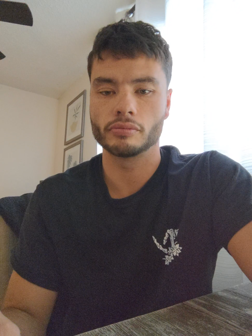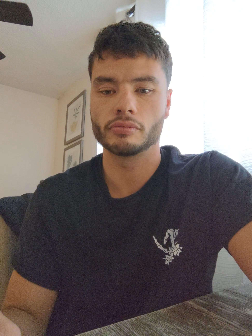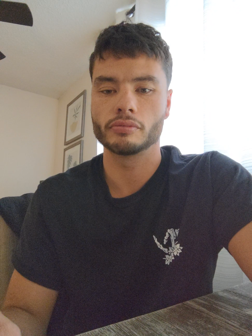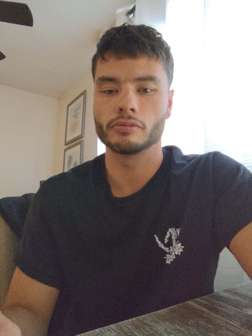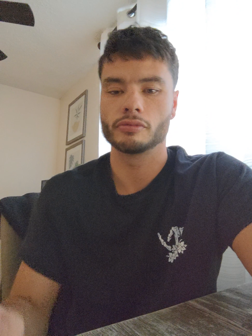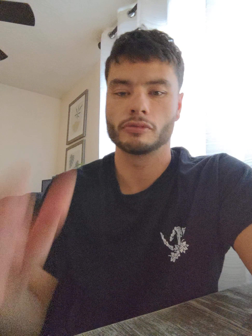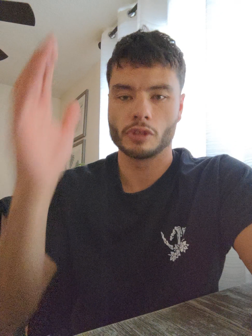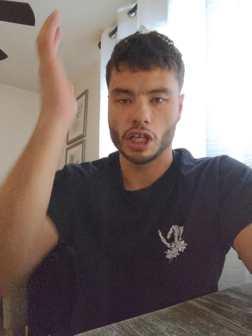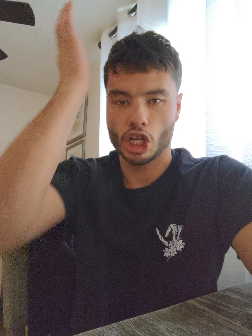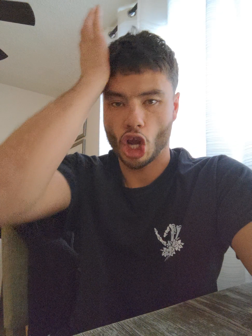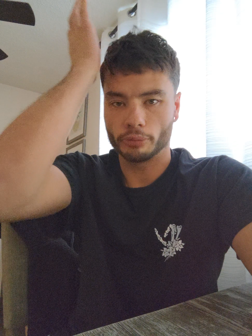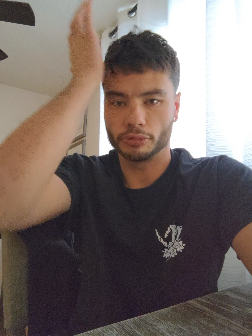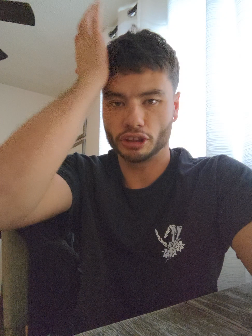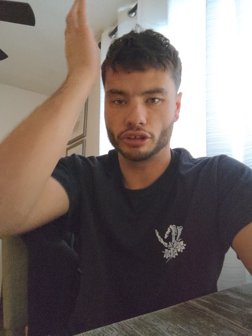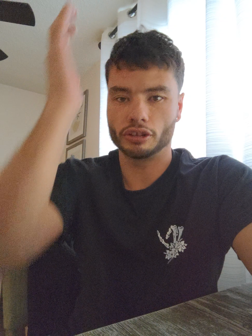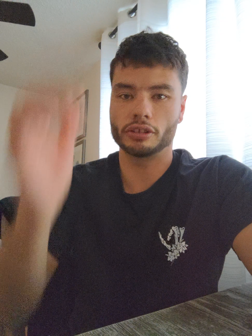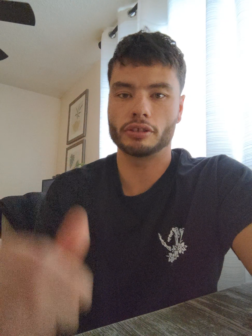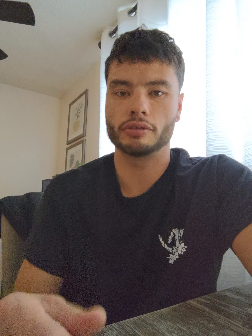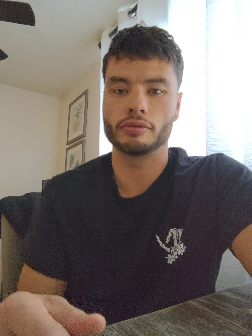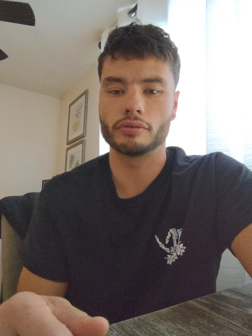garbage